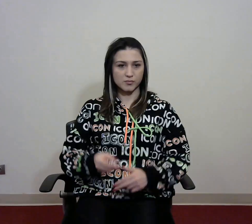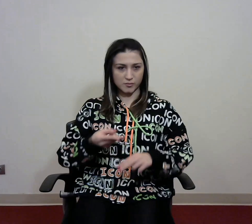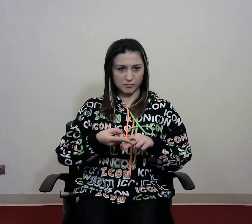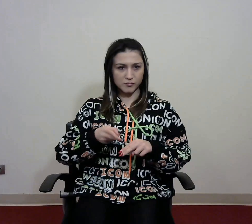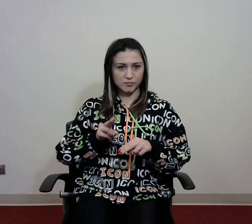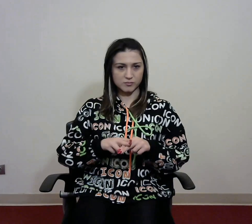bu